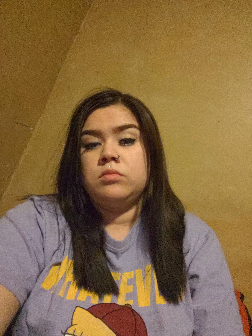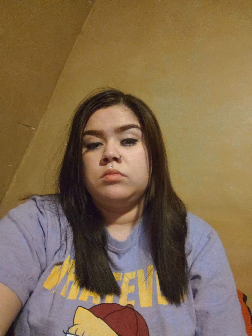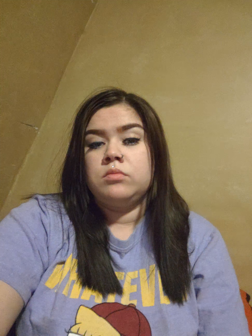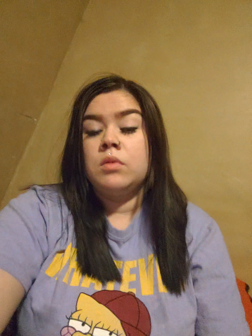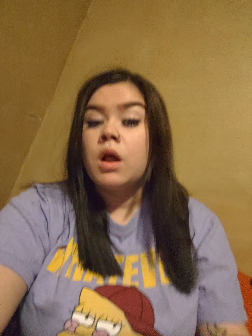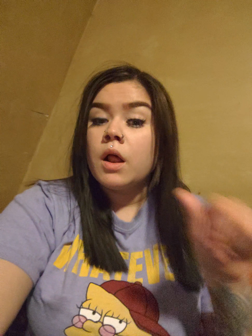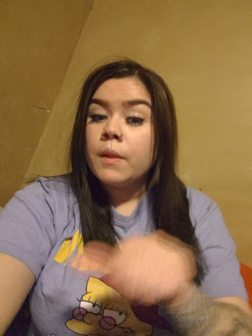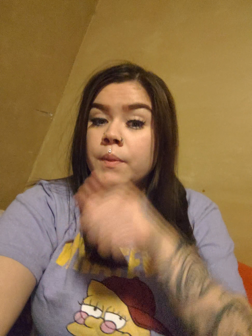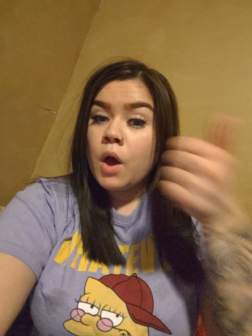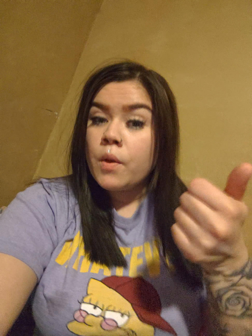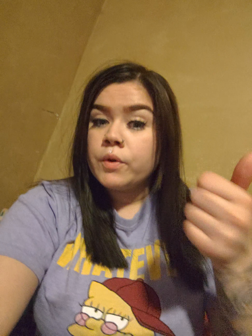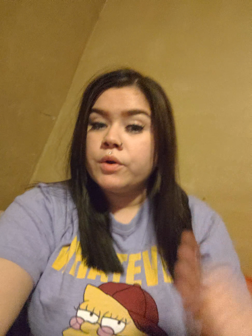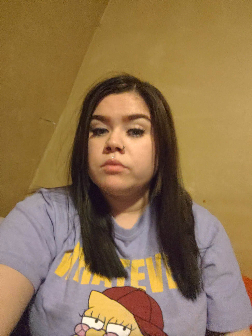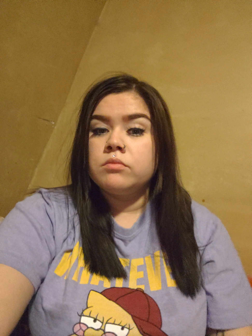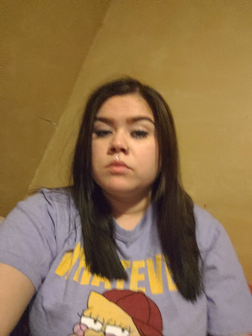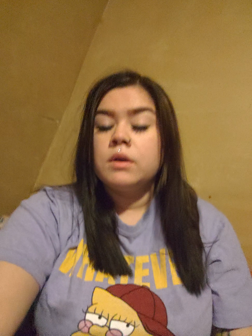another